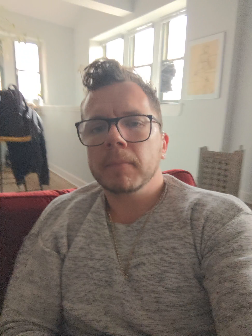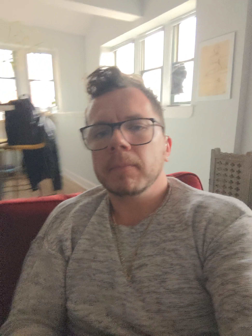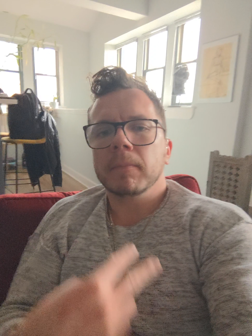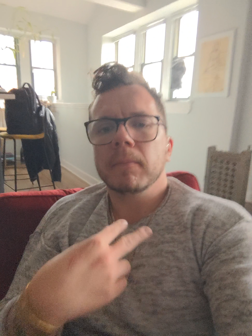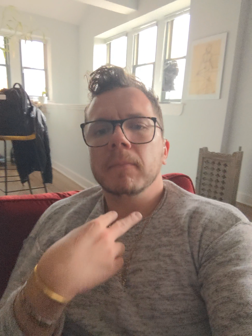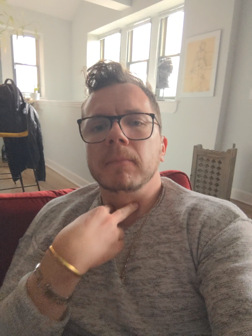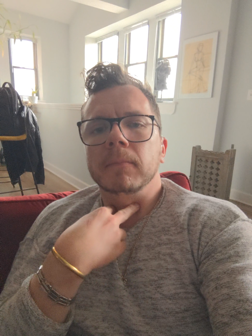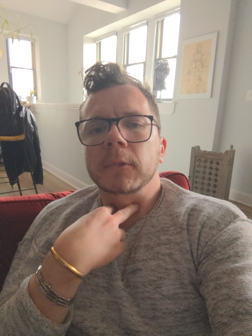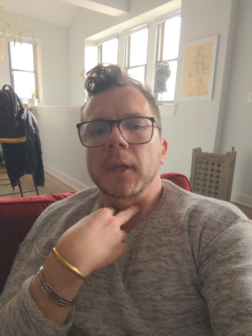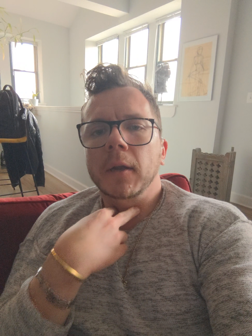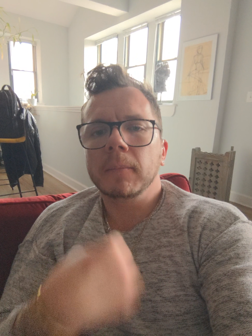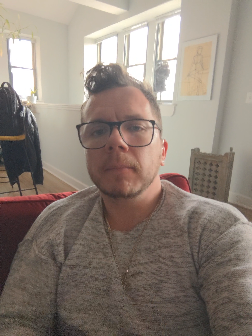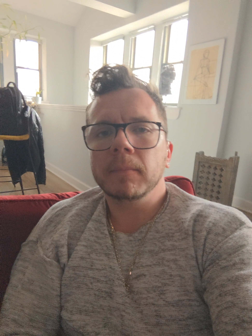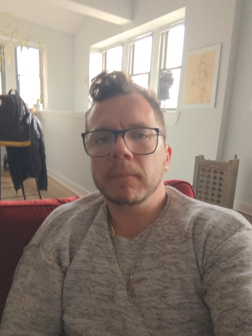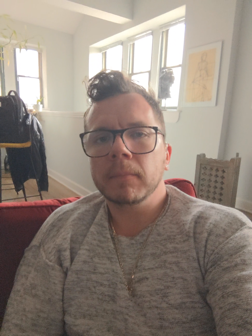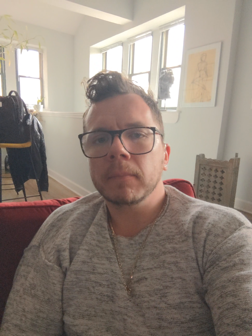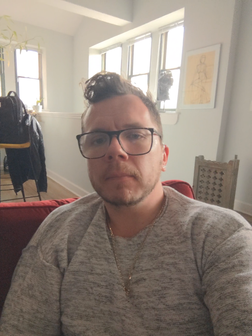stuck